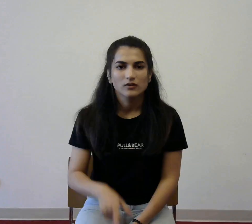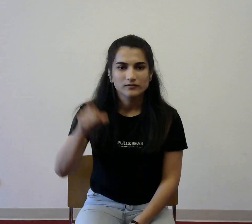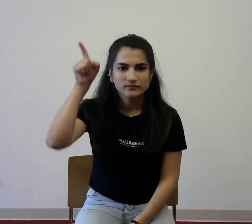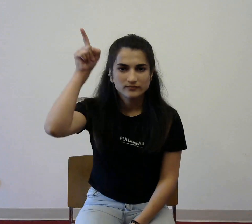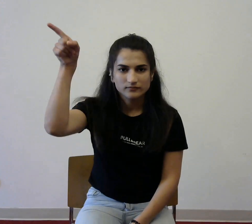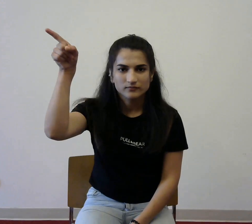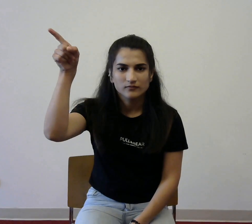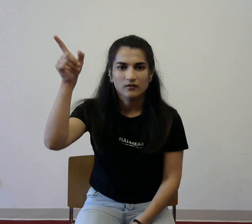O